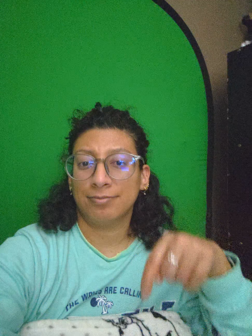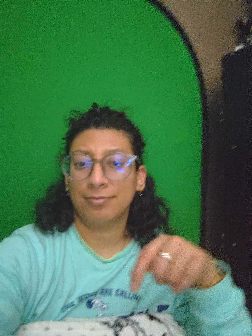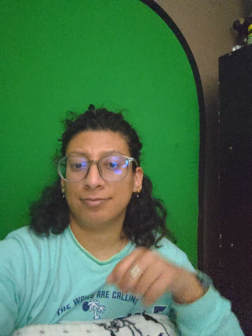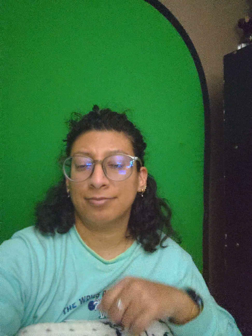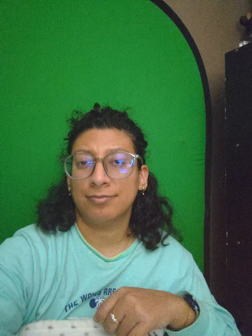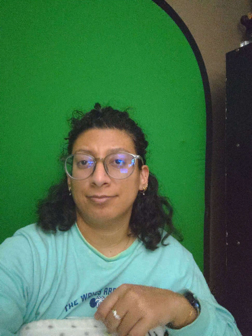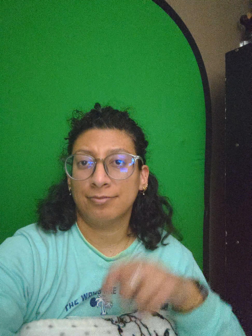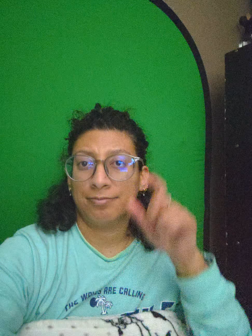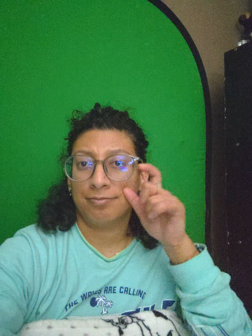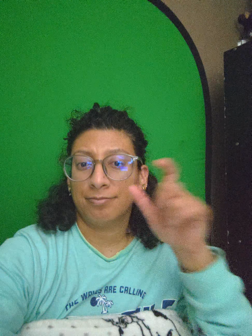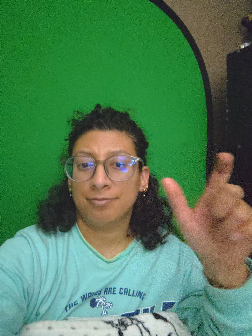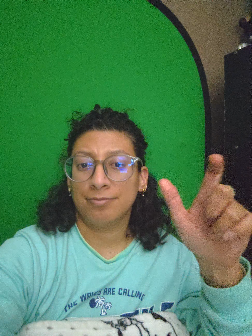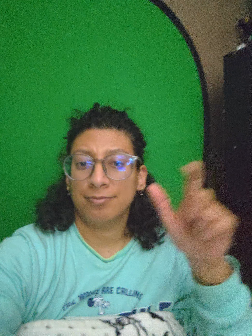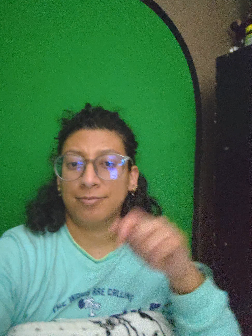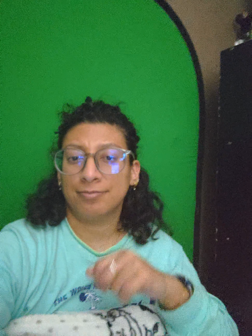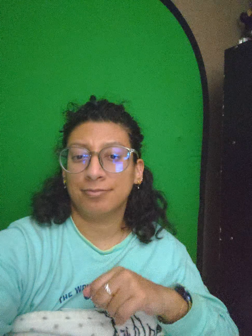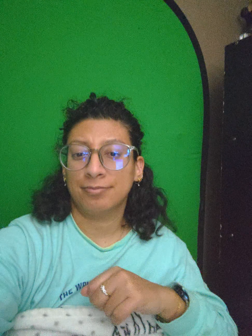moon